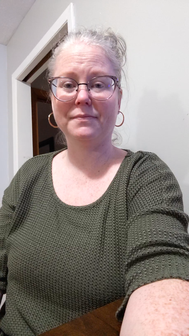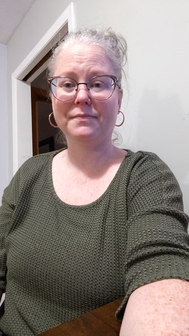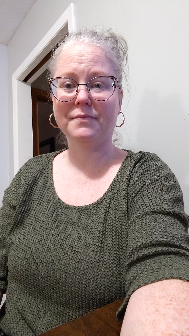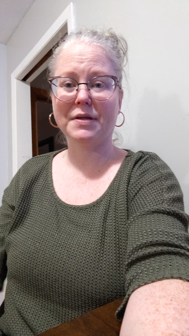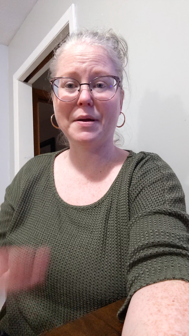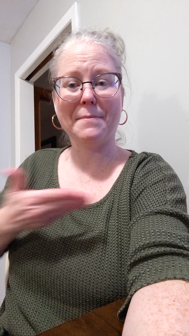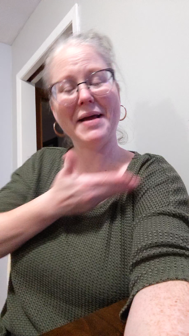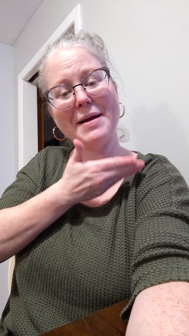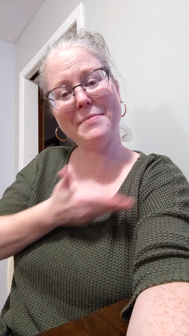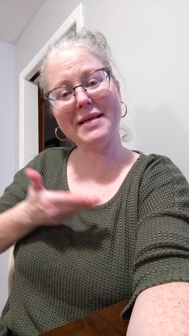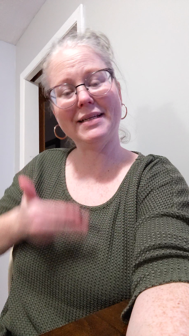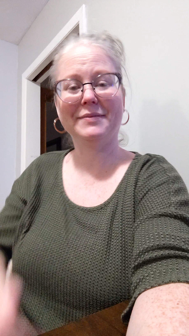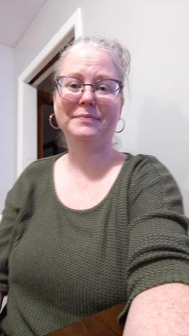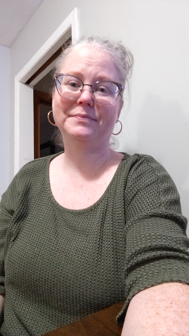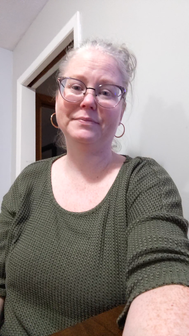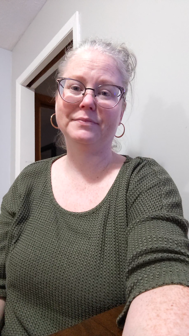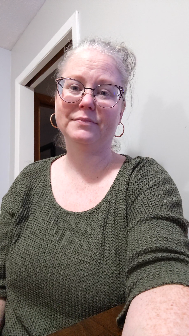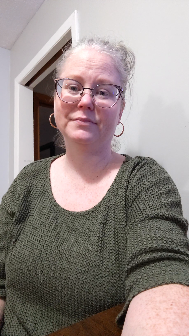baby